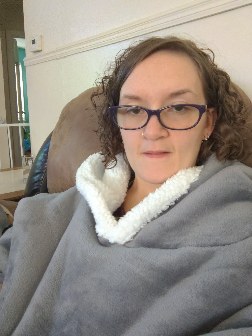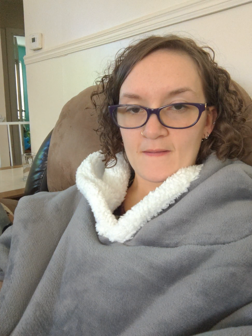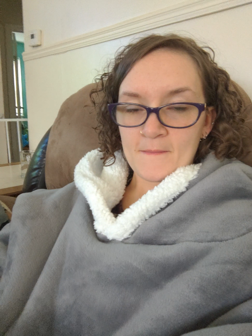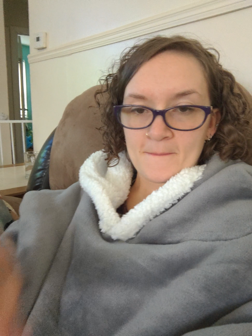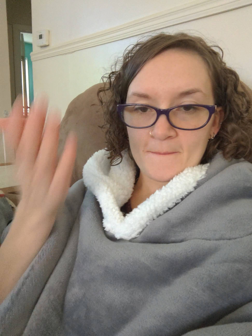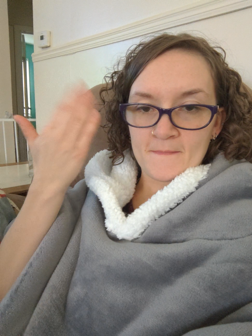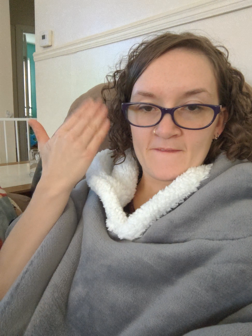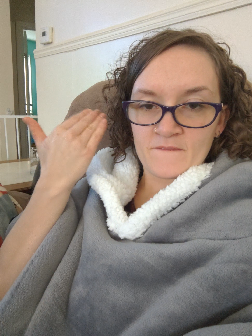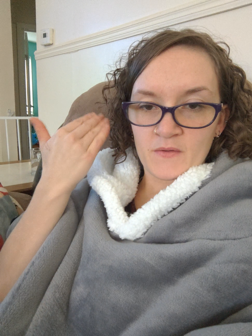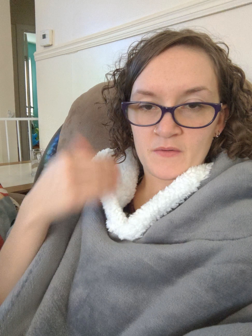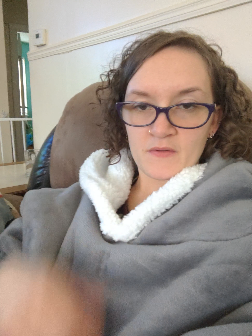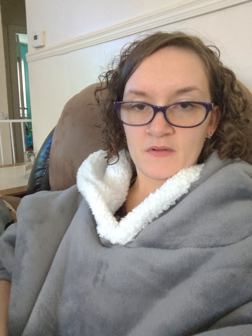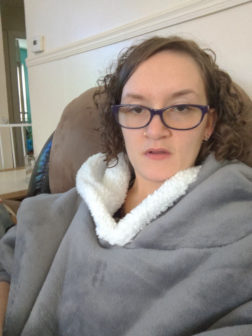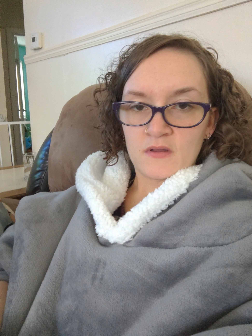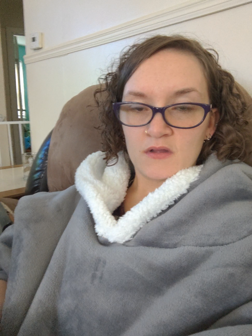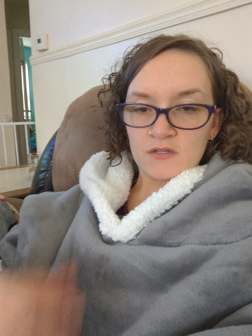before